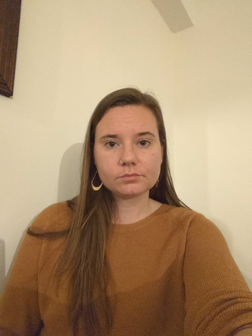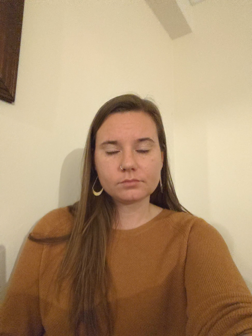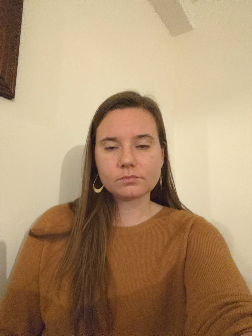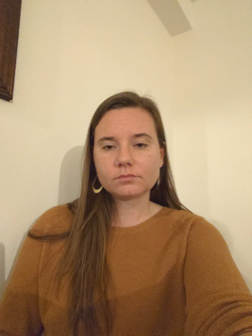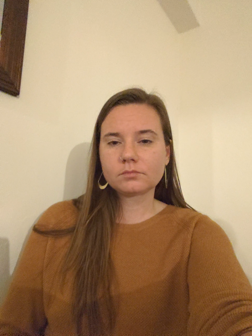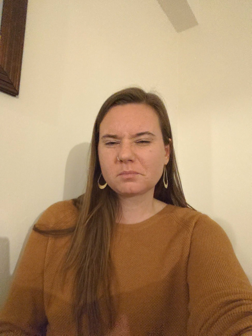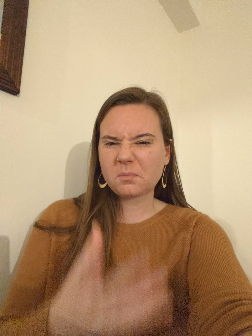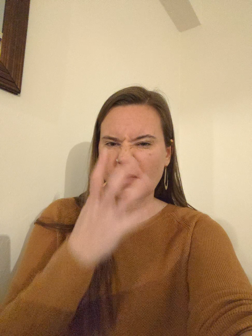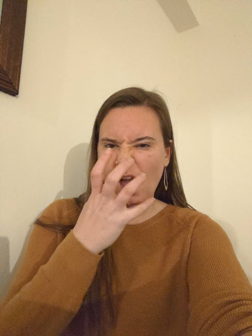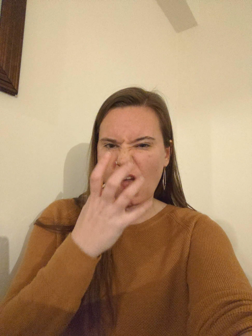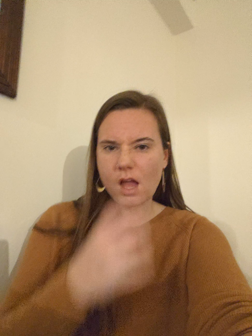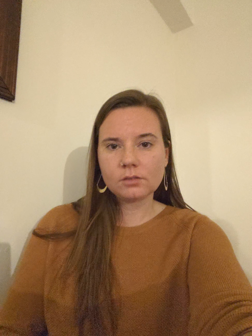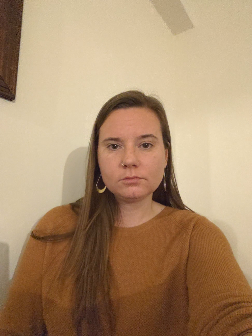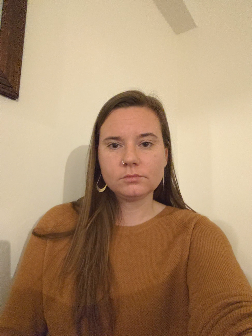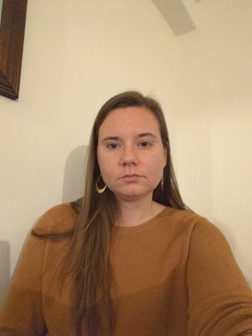mad